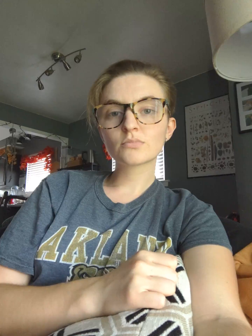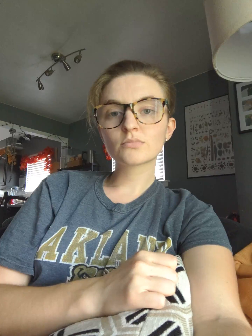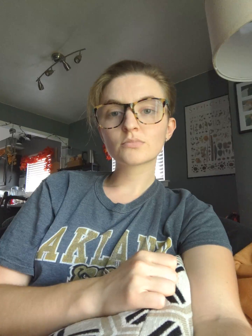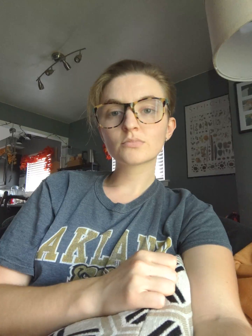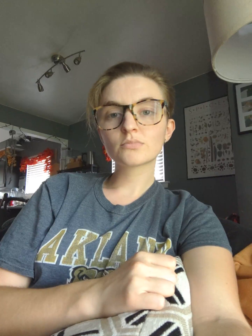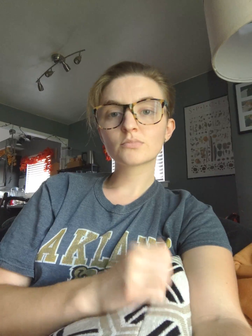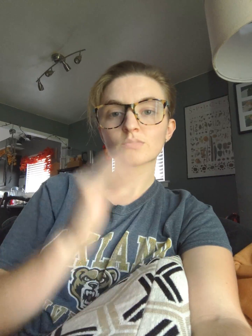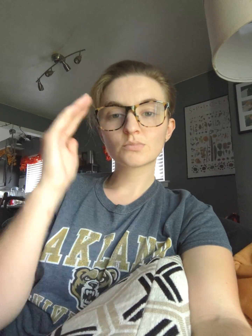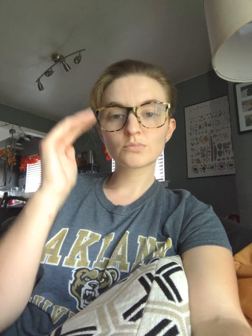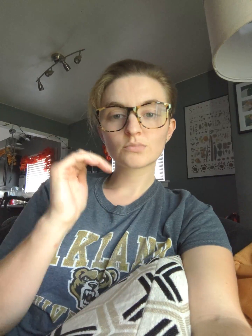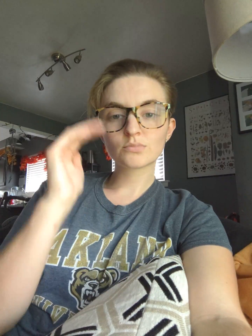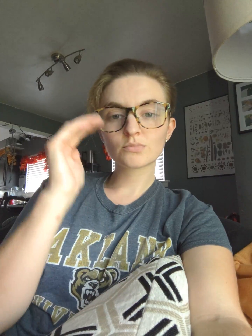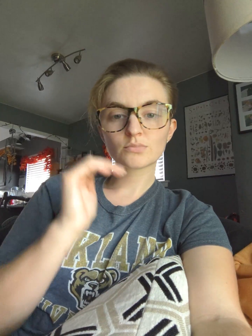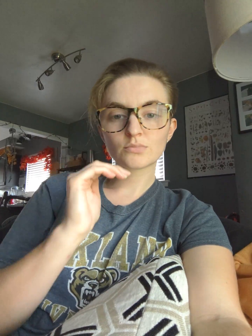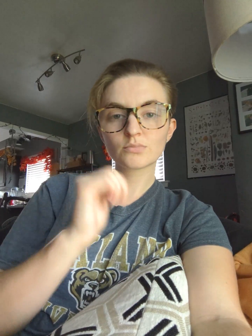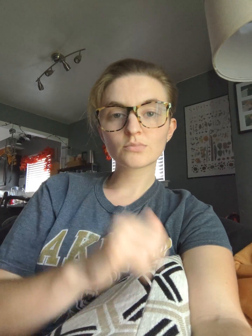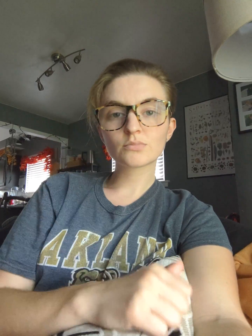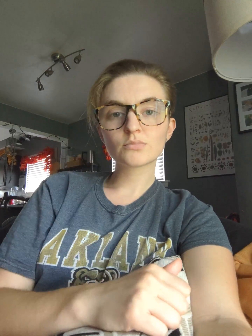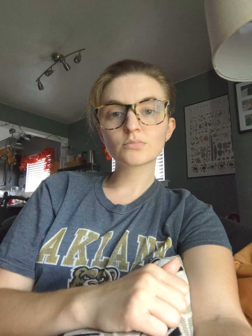short